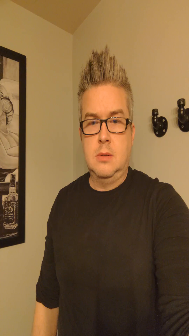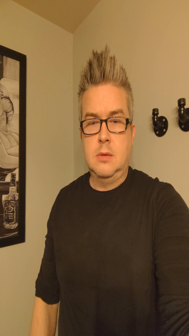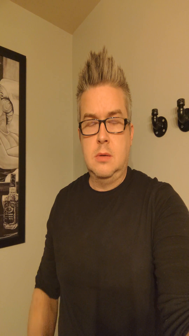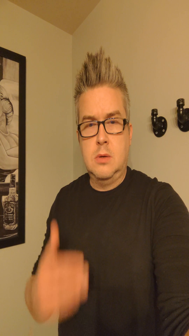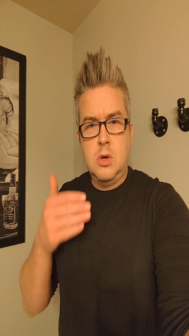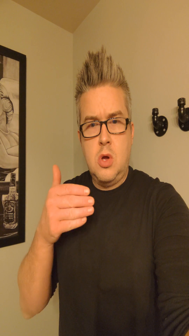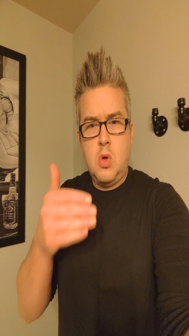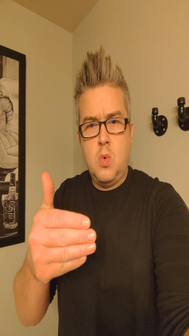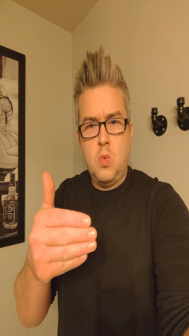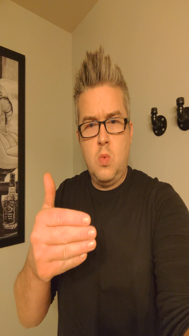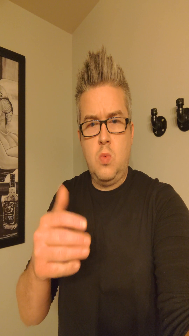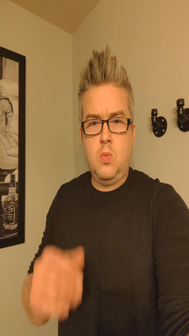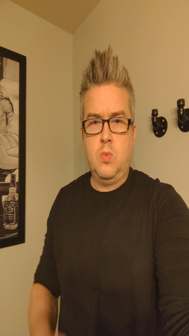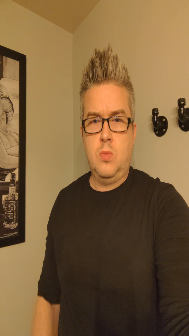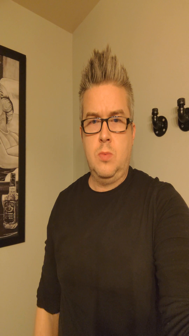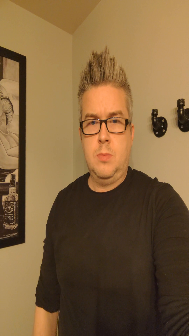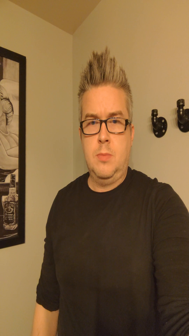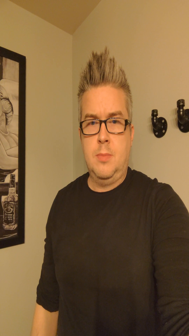close